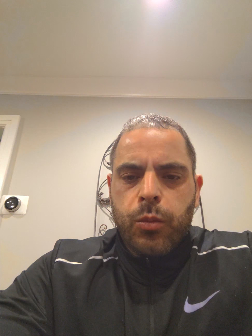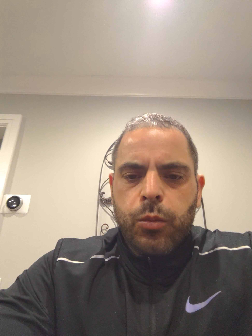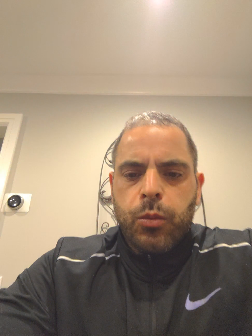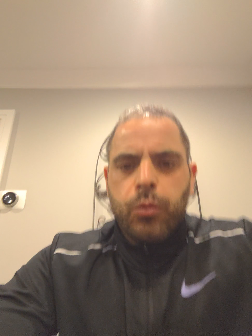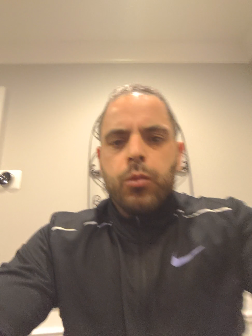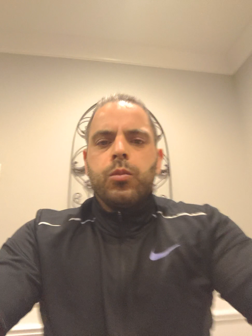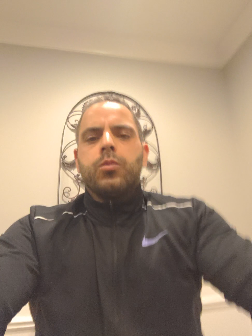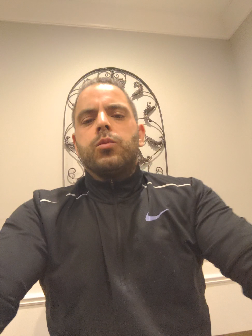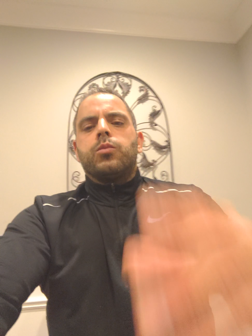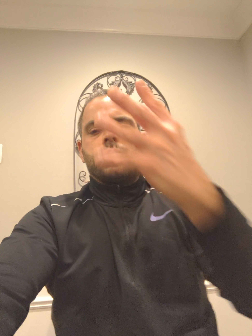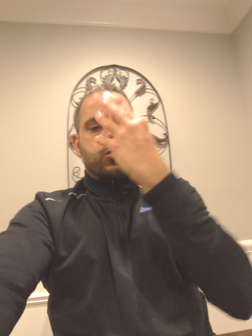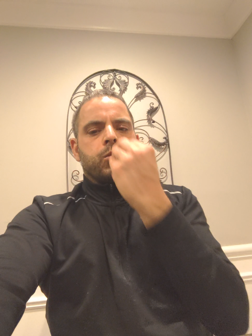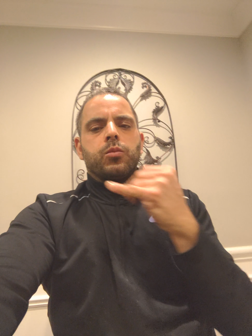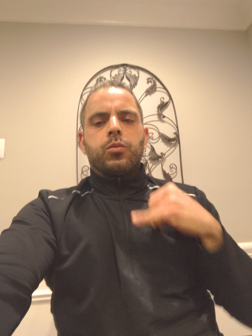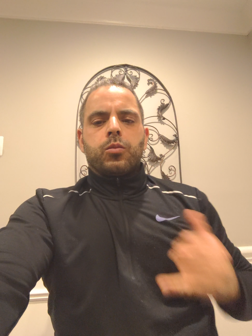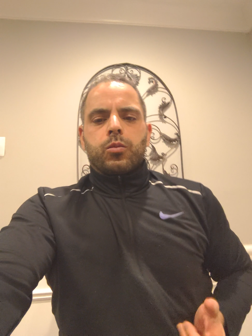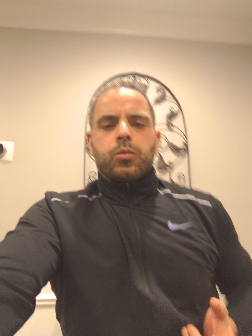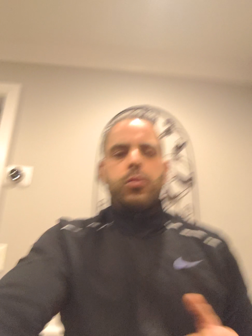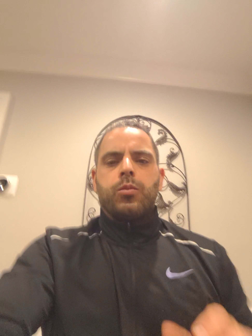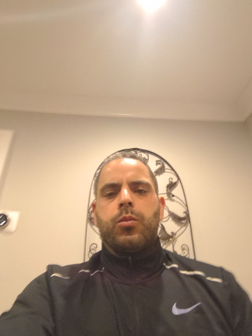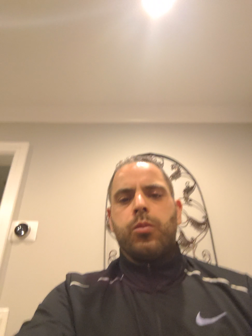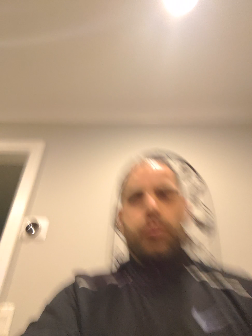pajamas